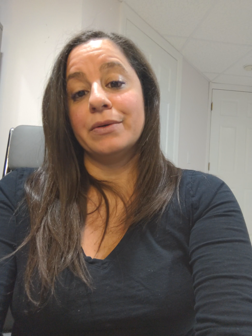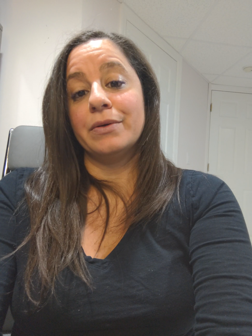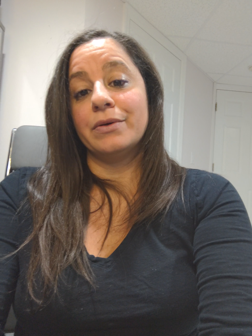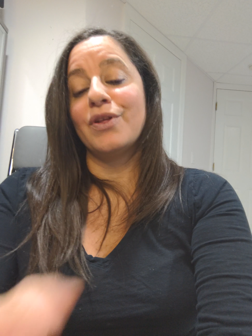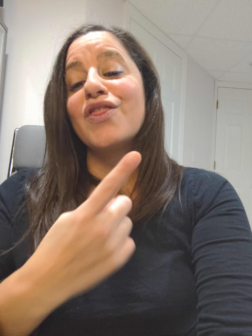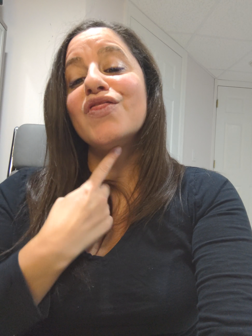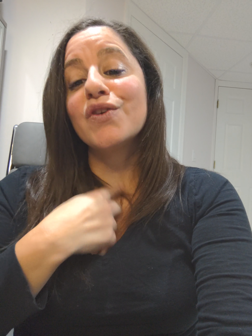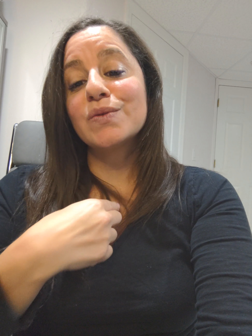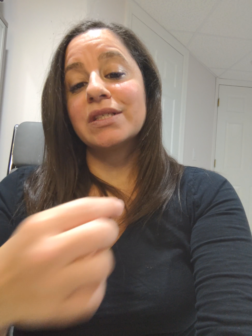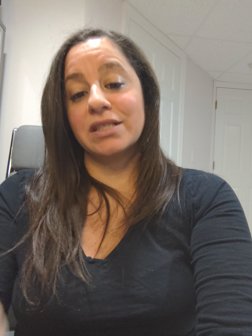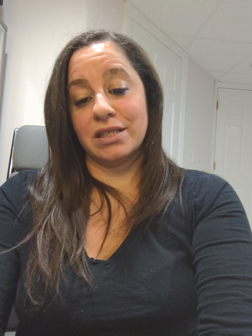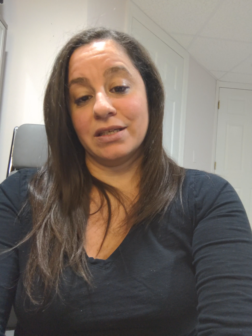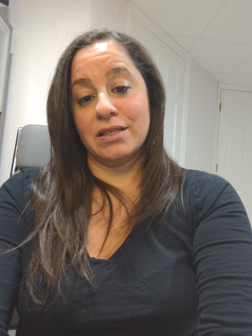thirsty